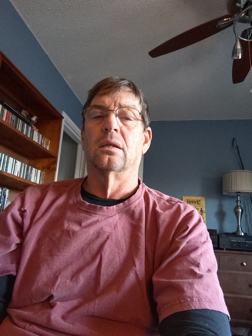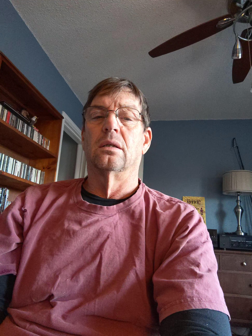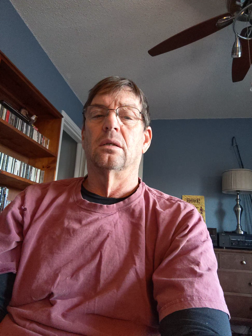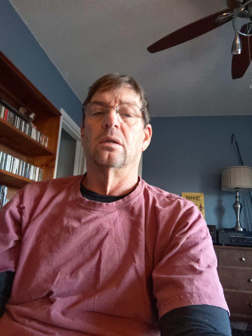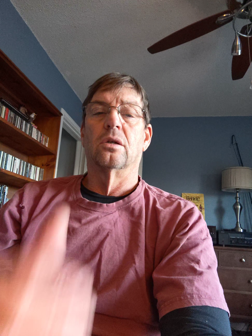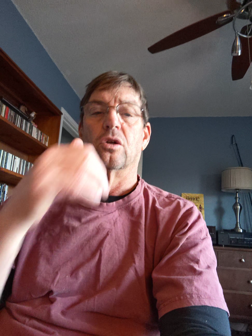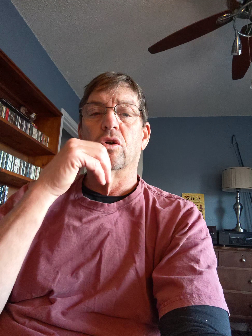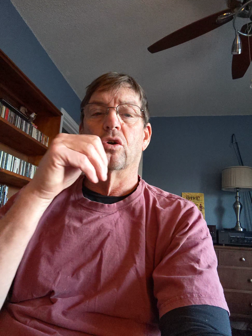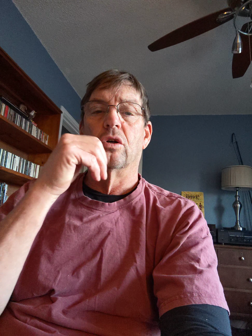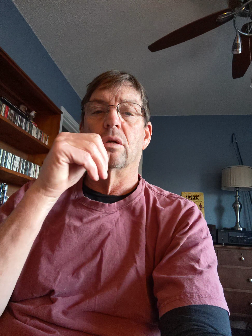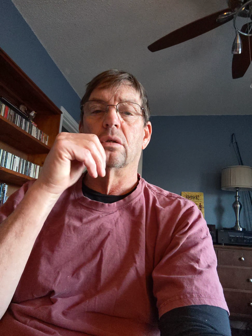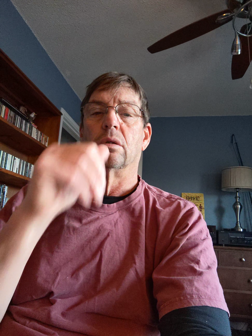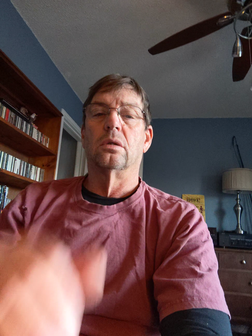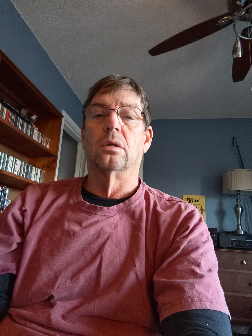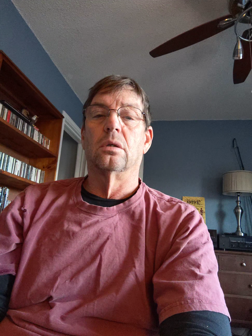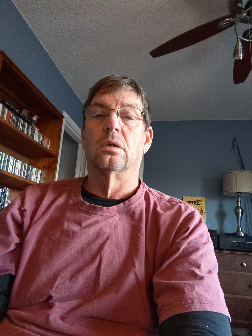girl